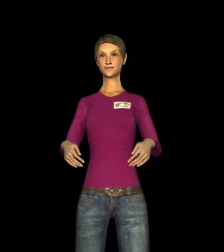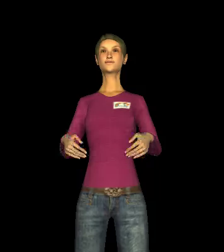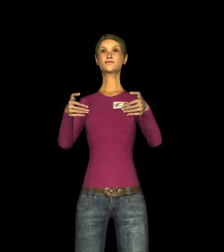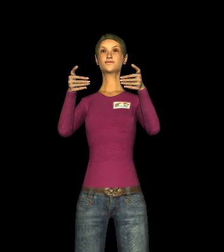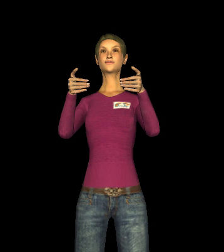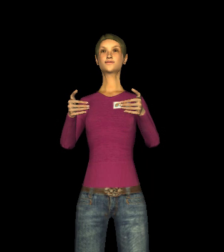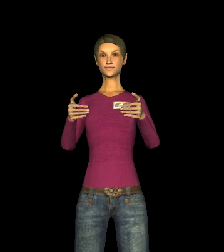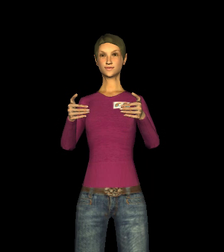توقف